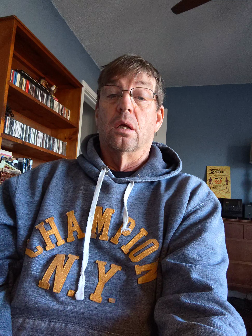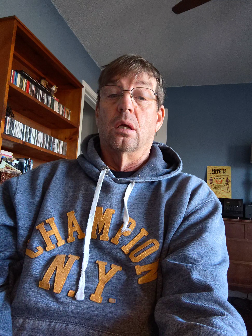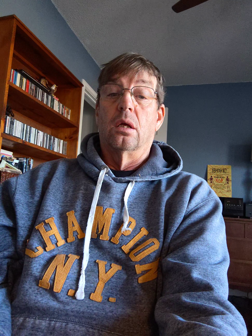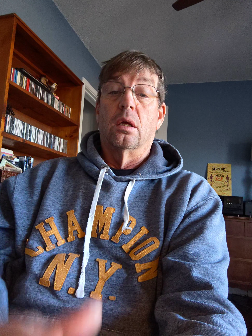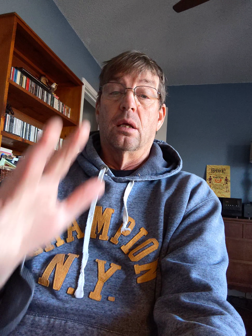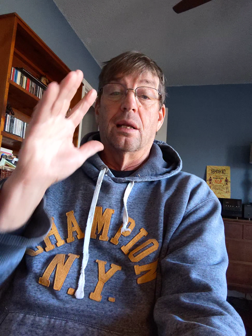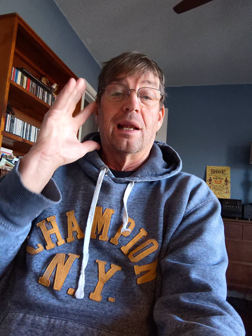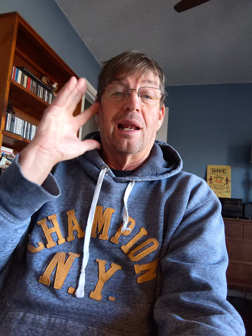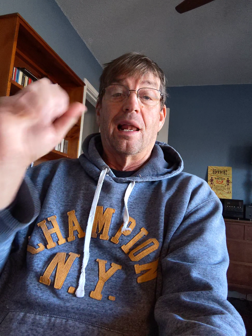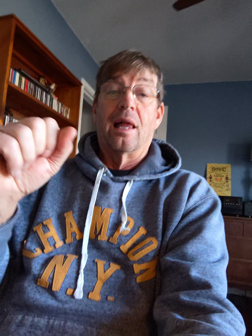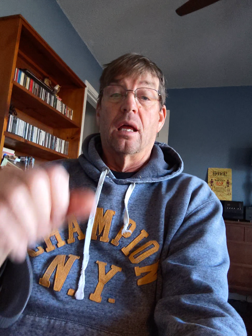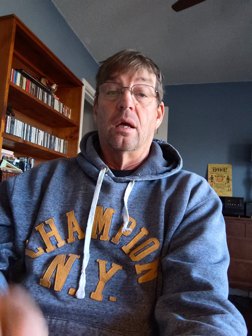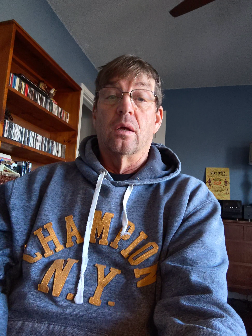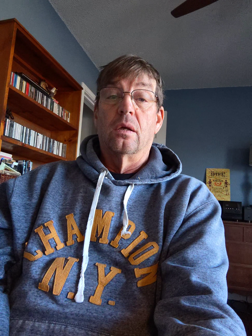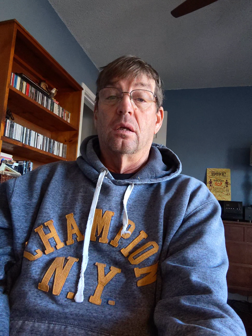loud